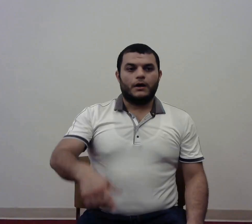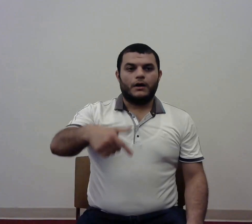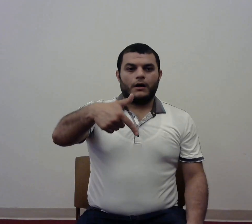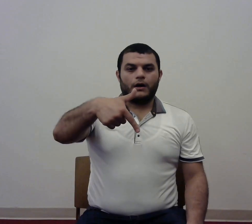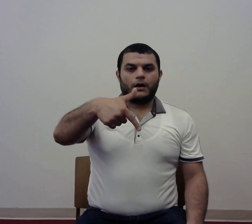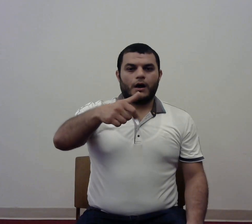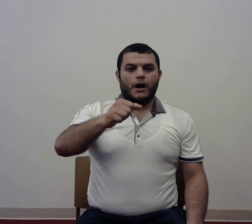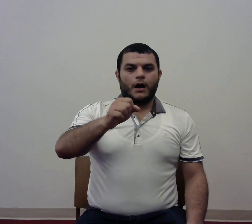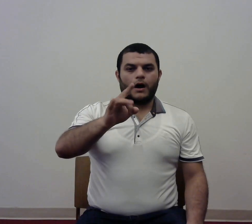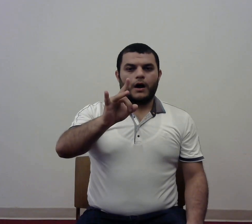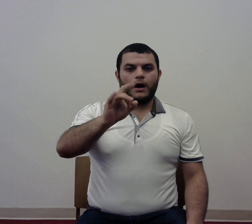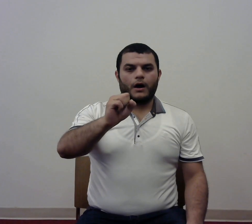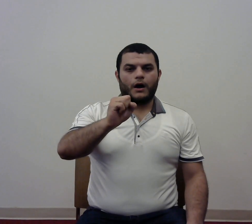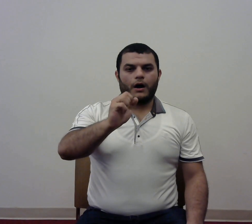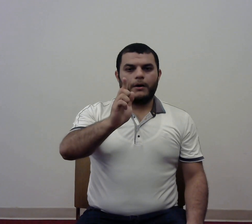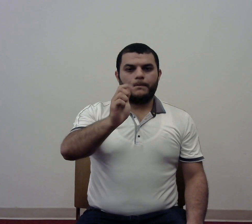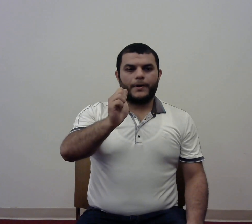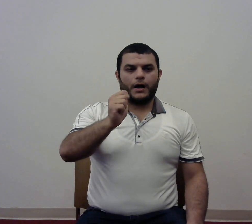qarabağ